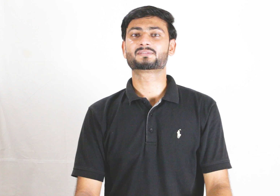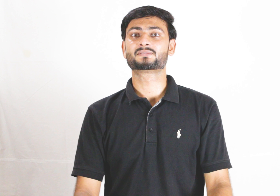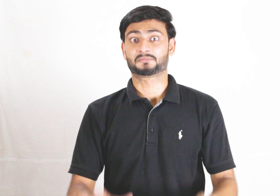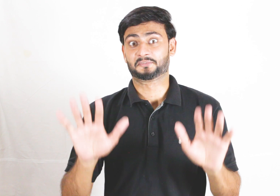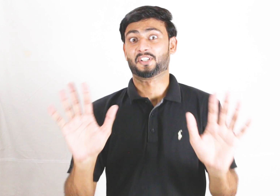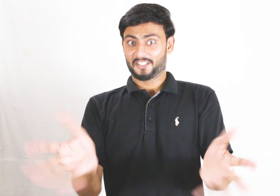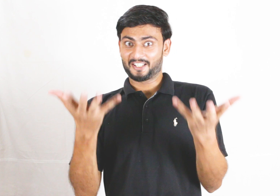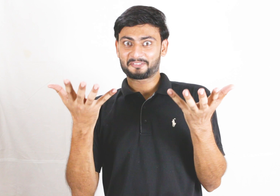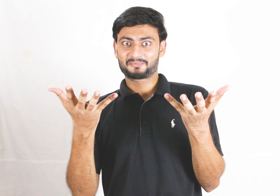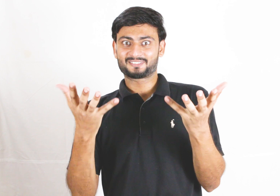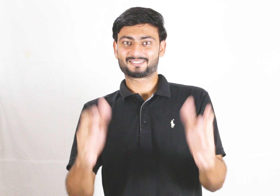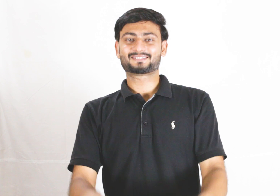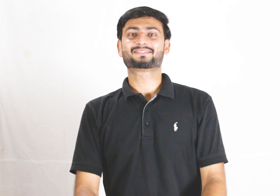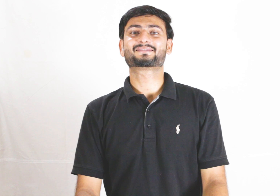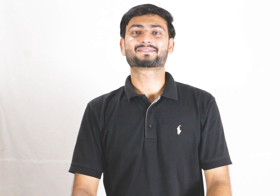surprise